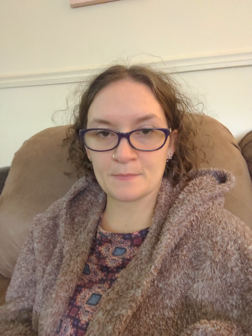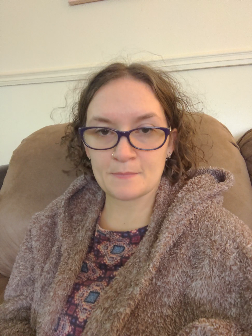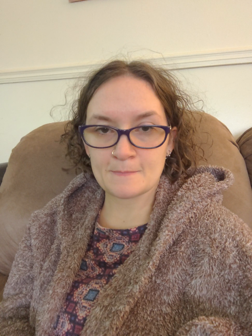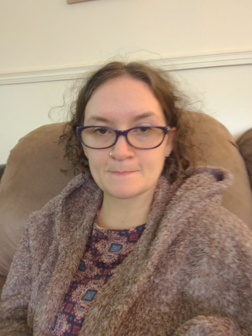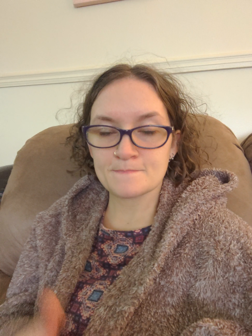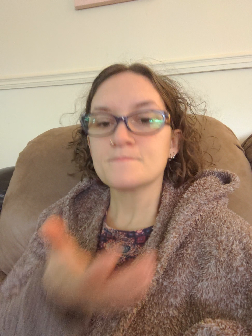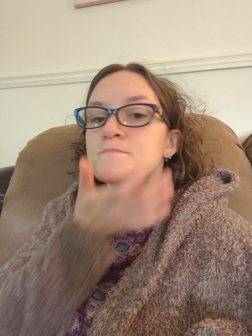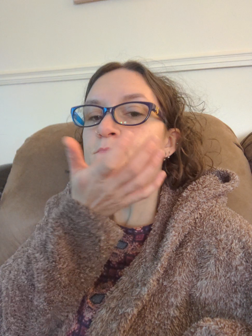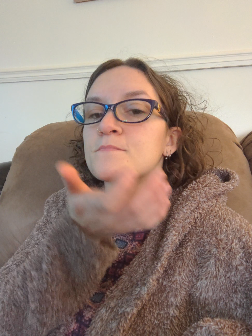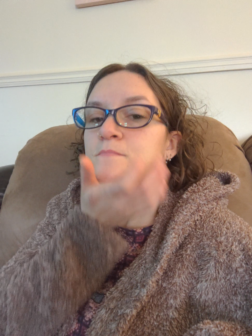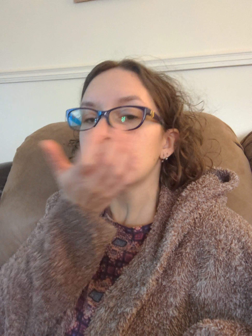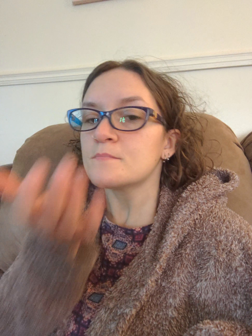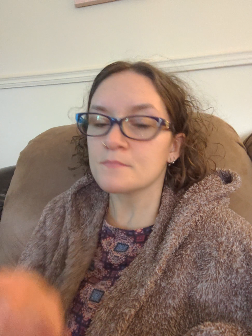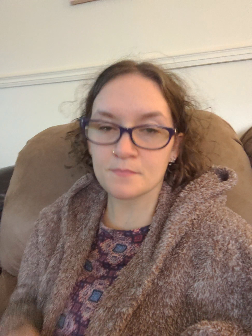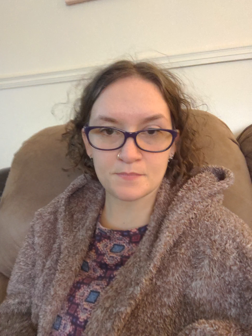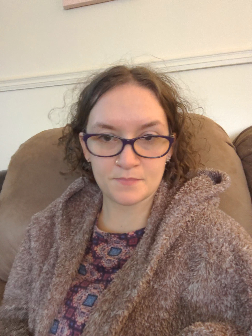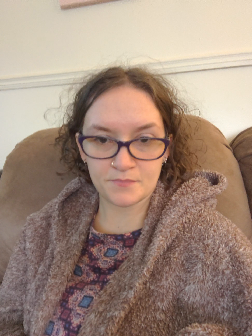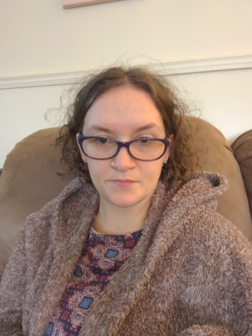grass